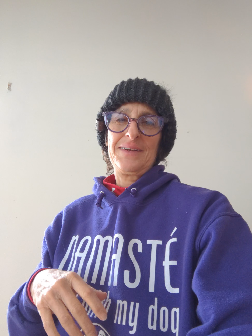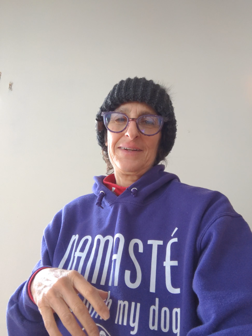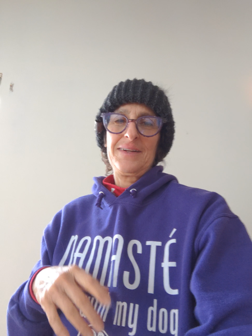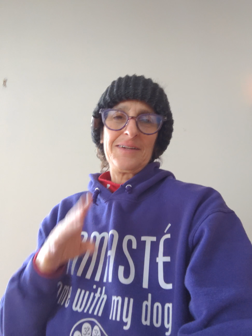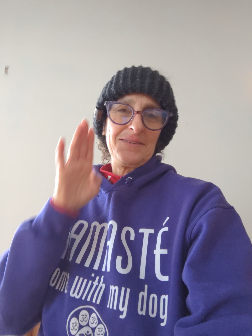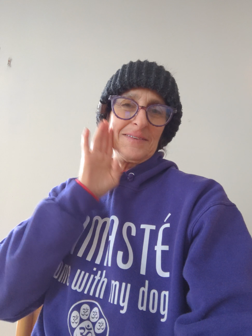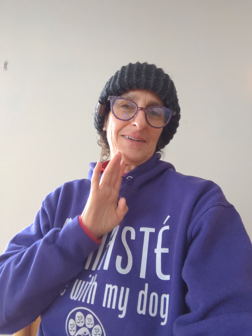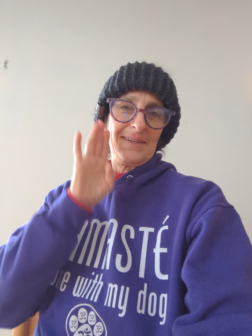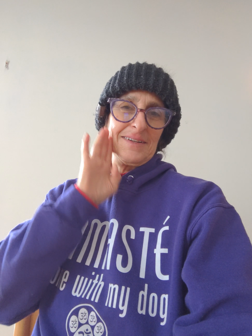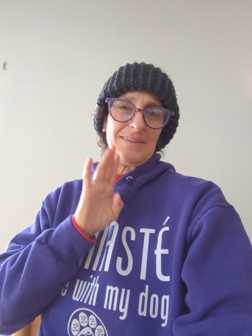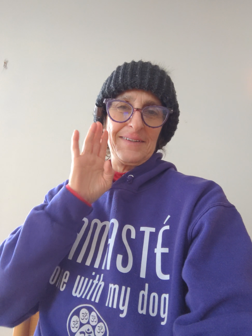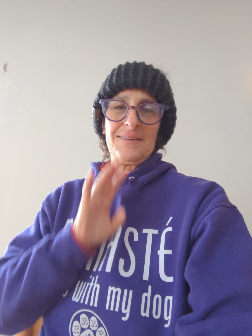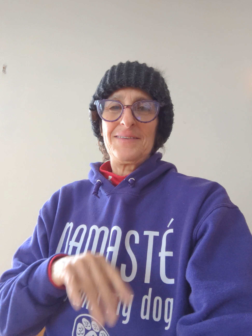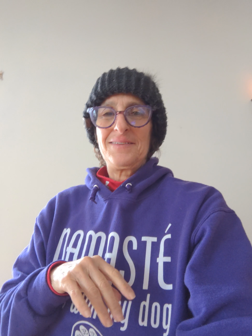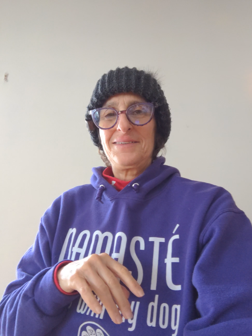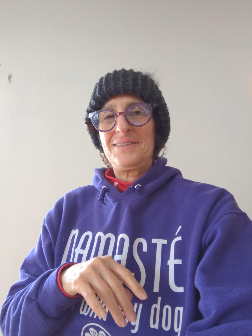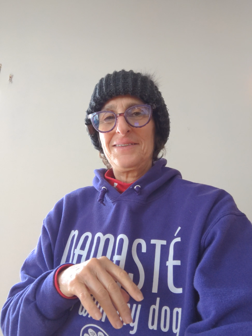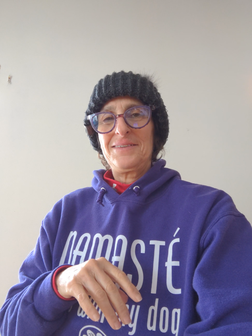brown